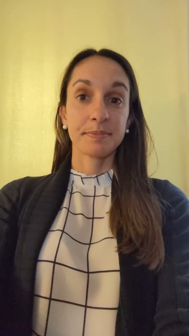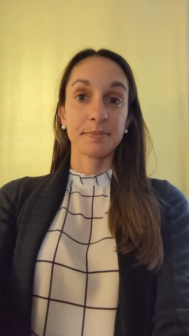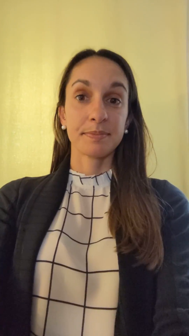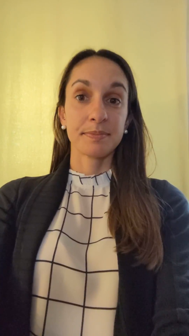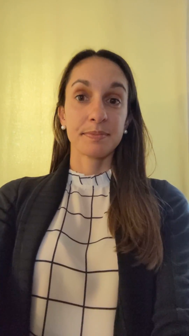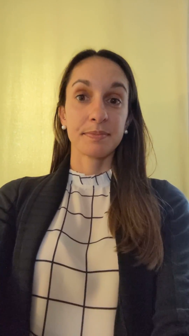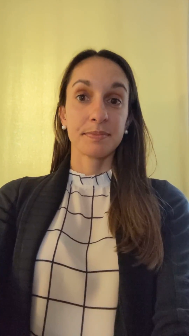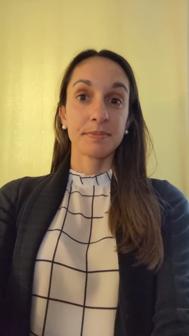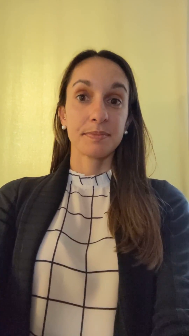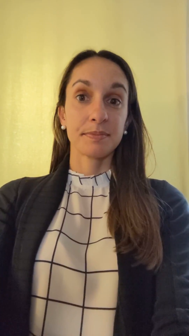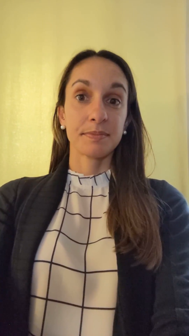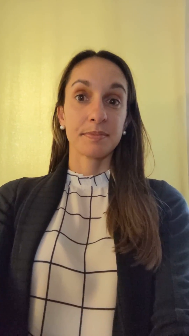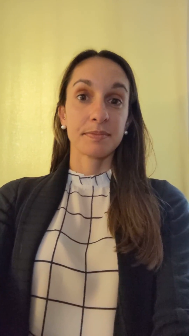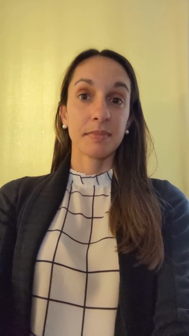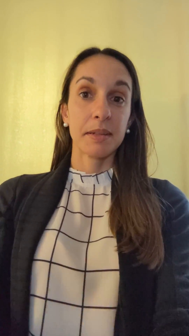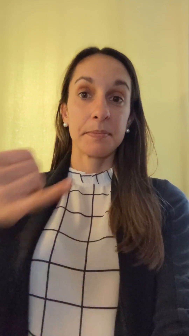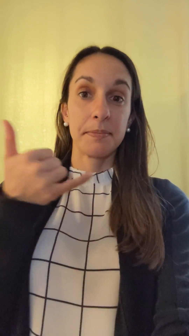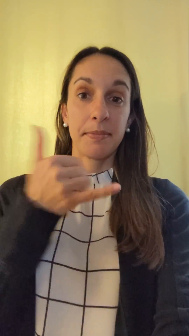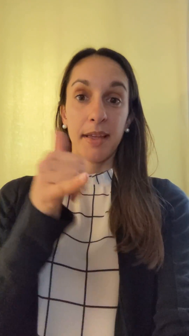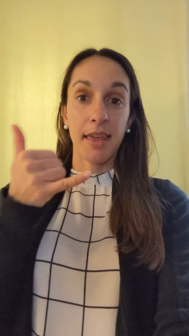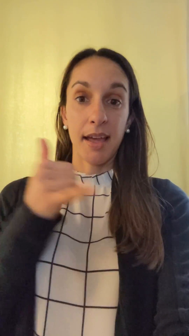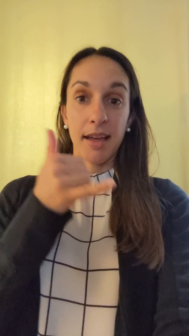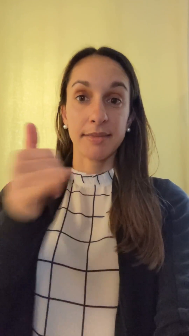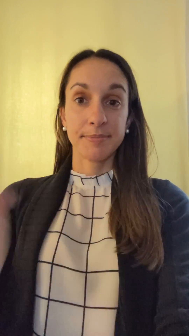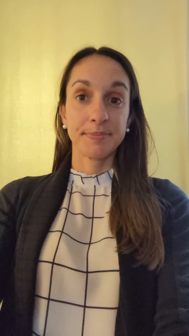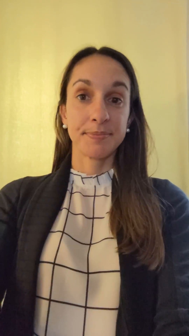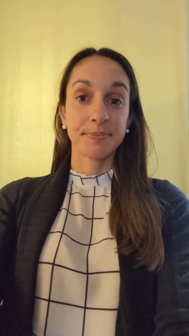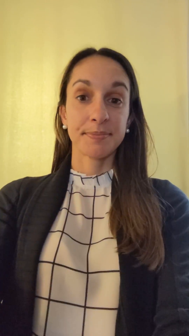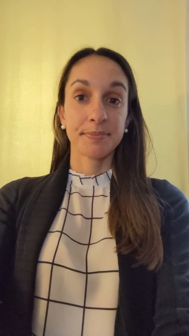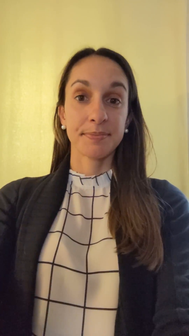play